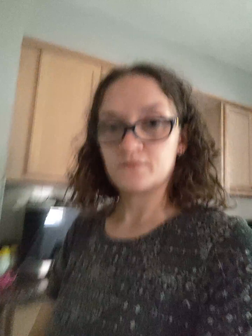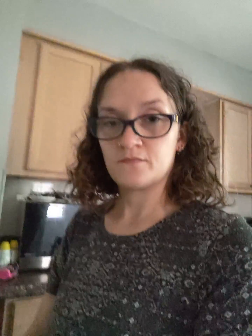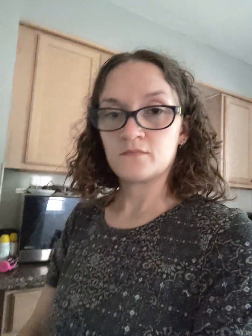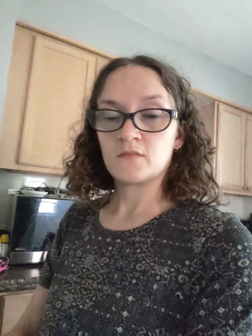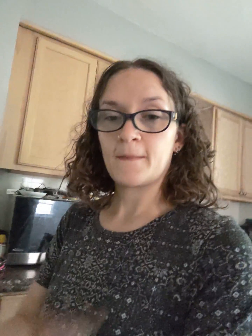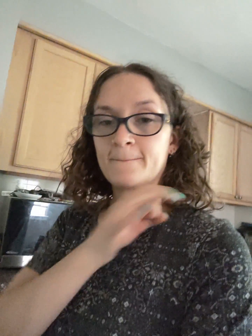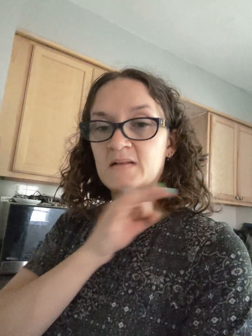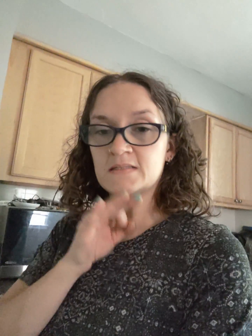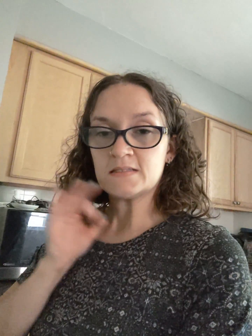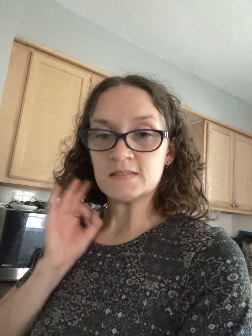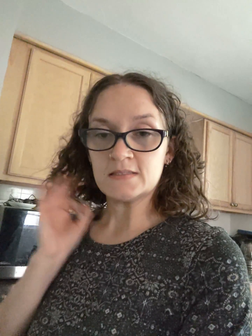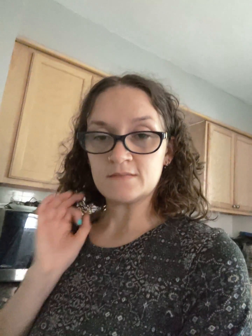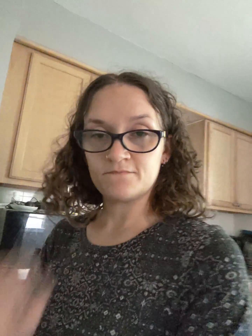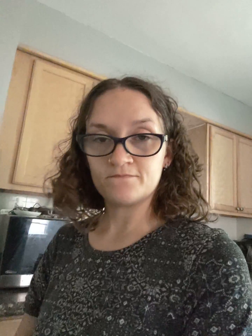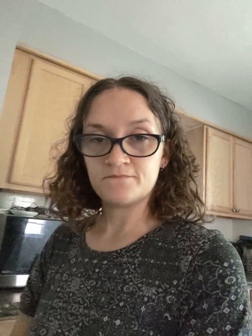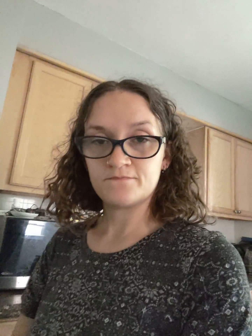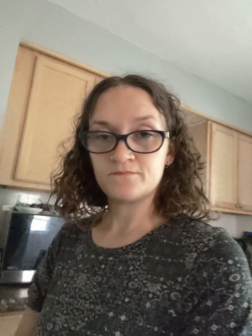beads